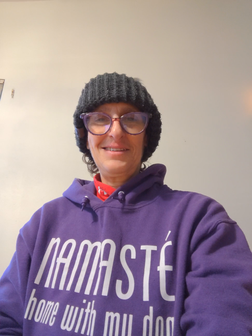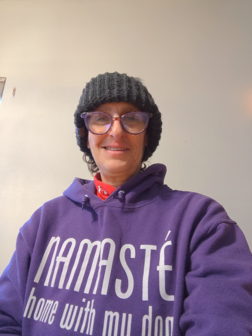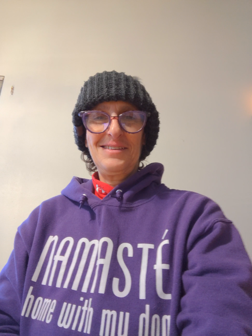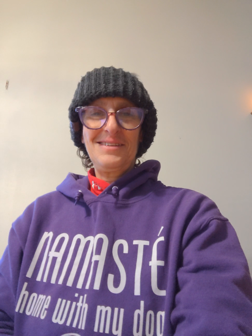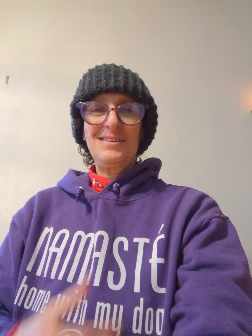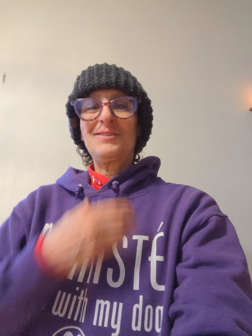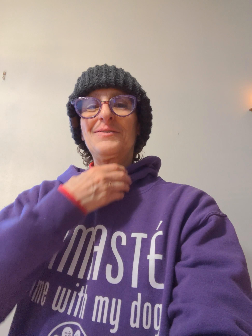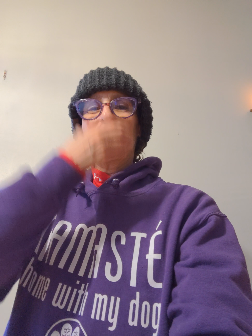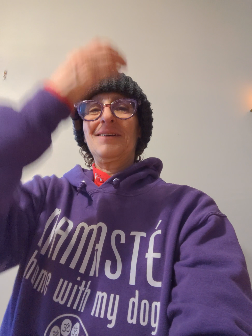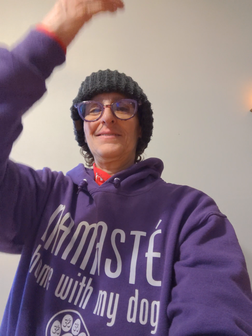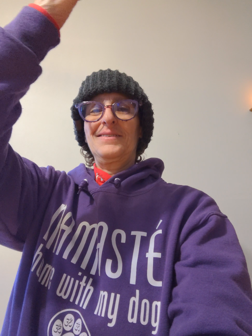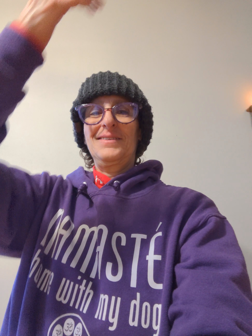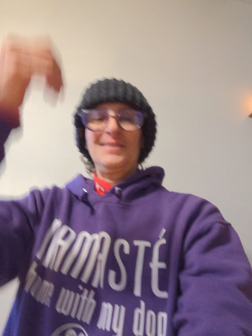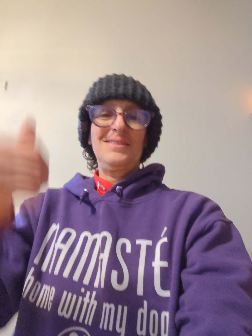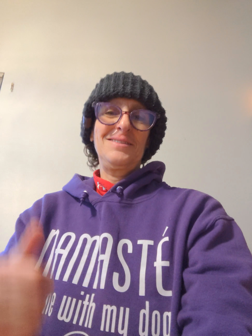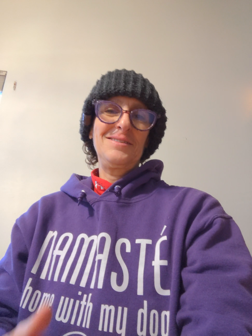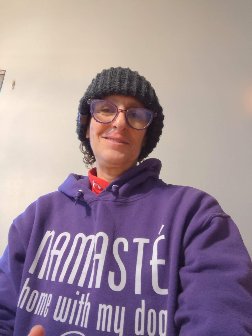giraffe